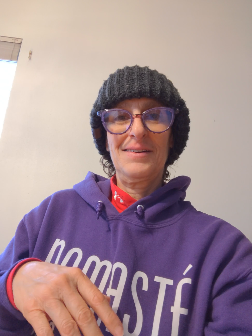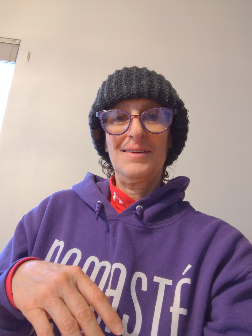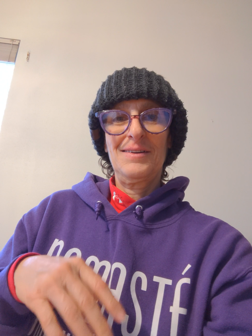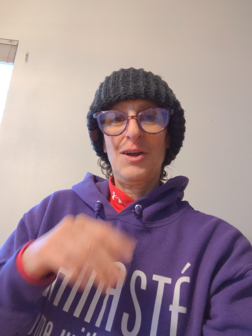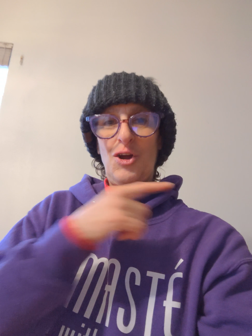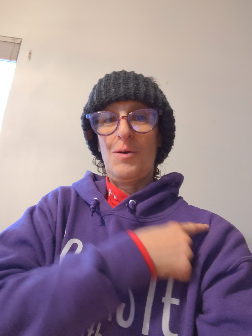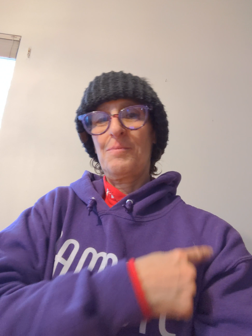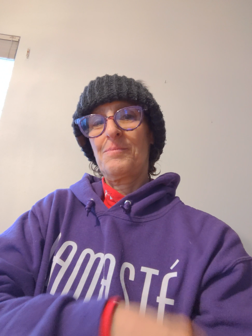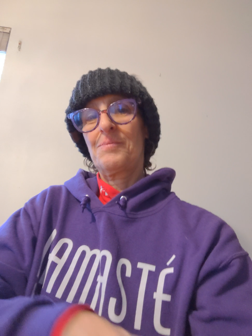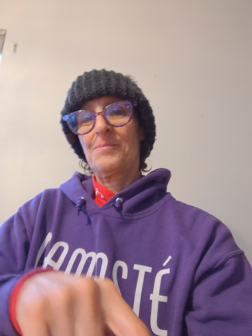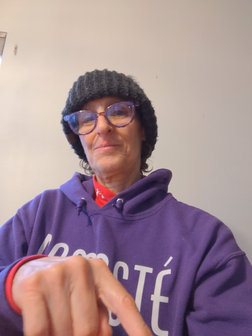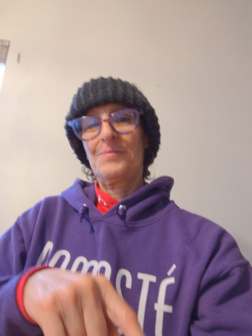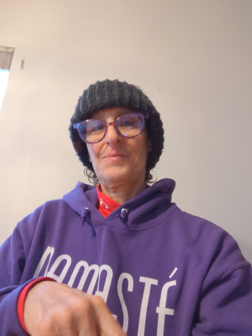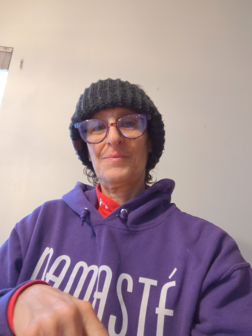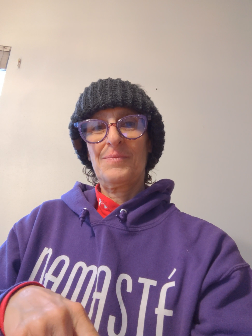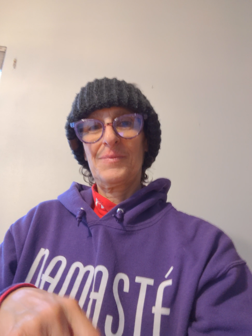arm